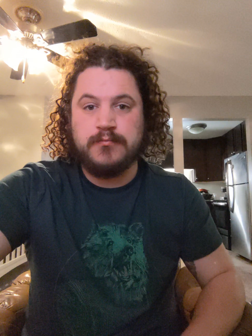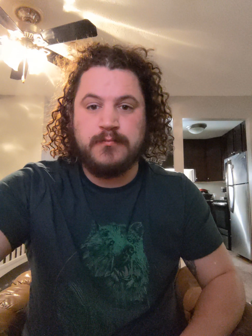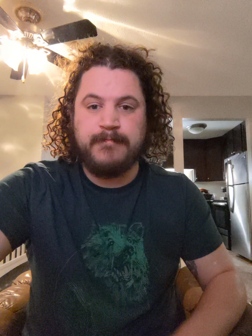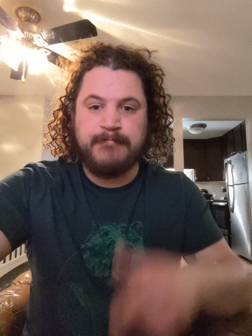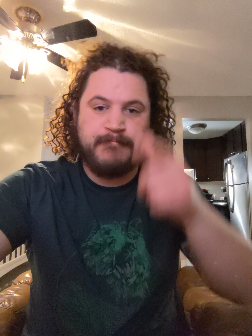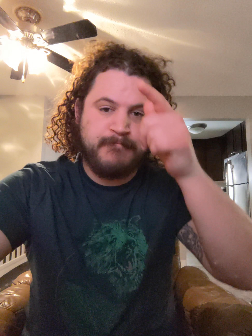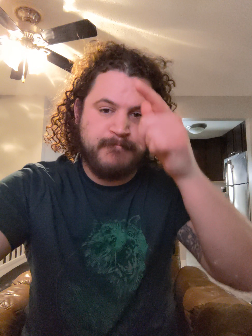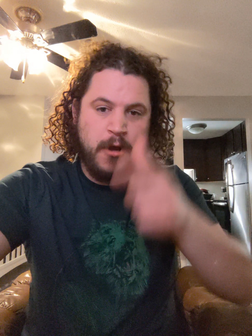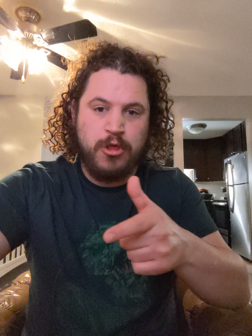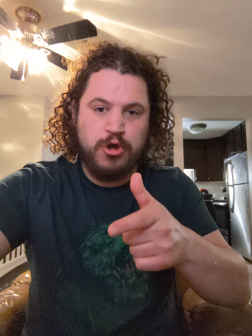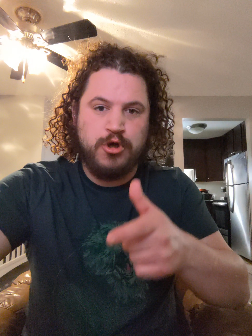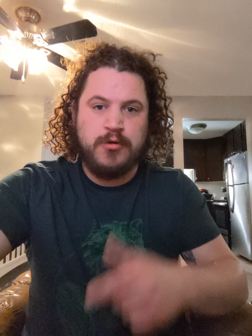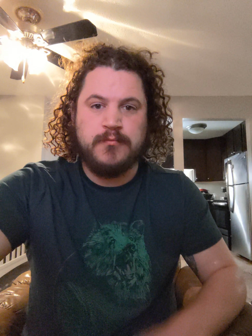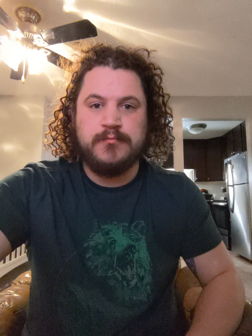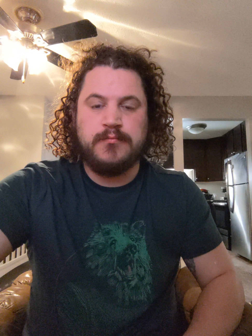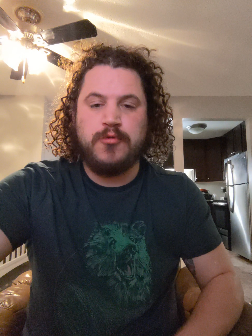brother